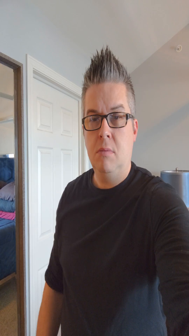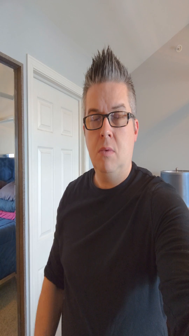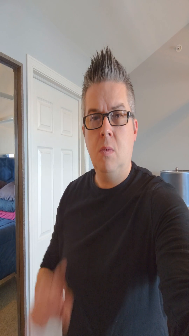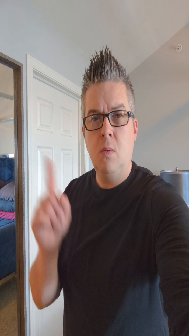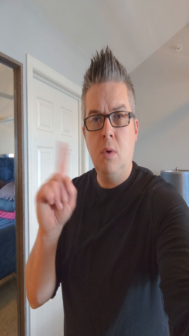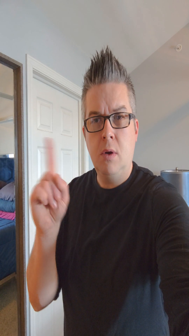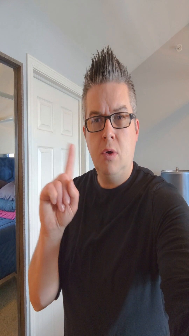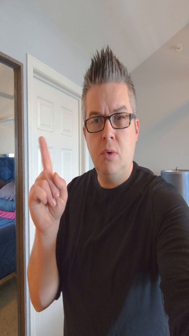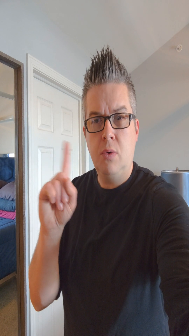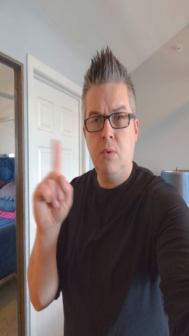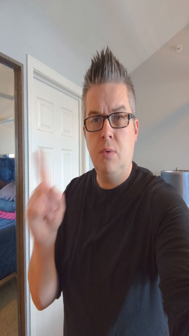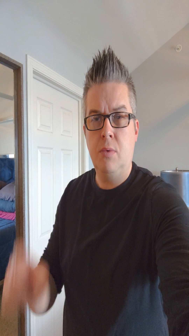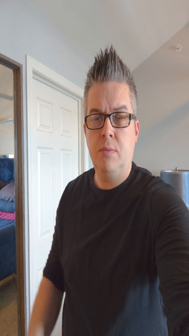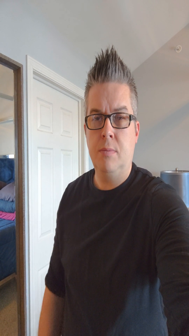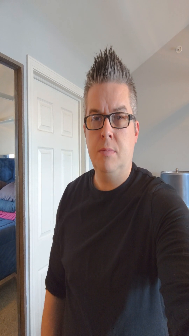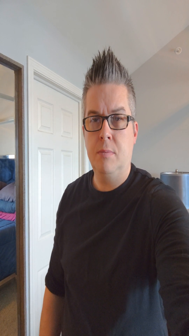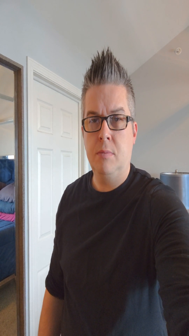where